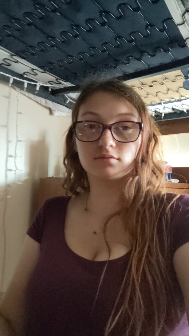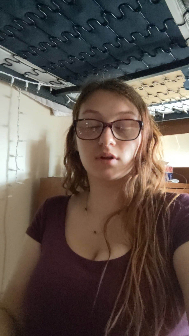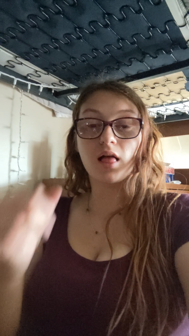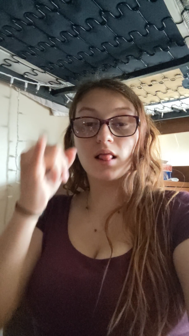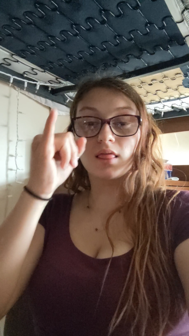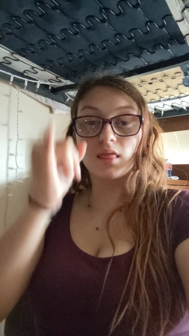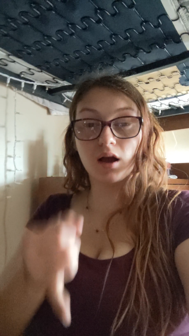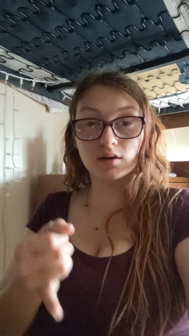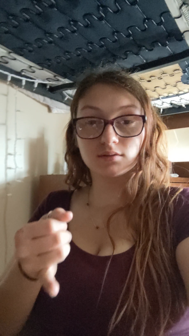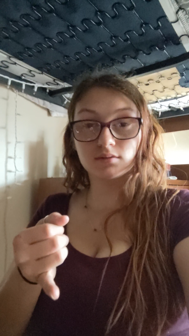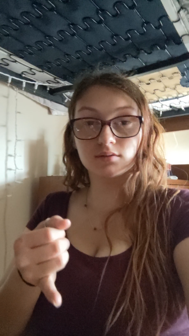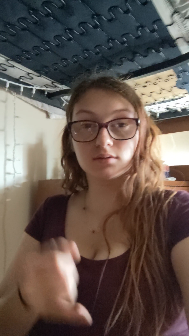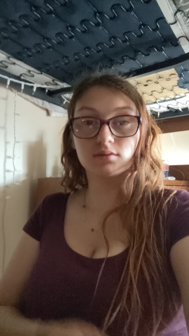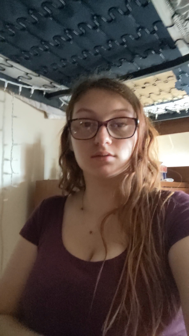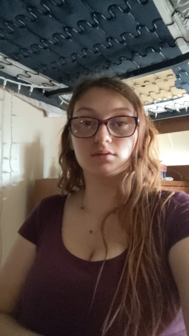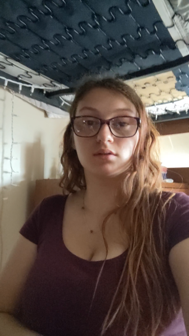last